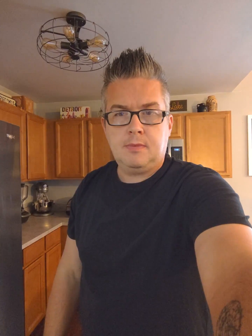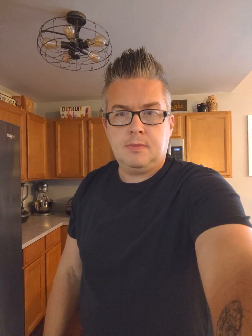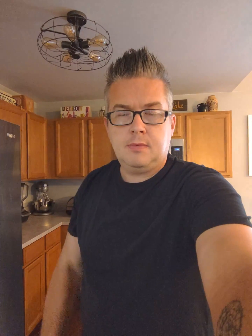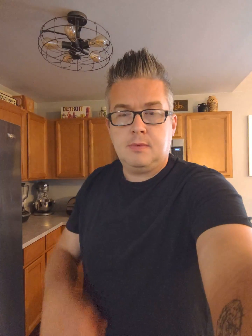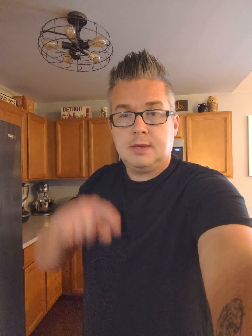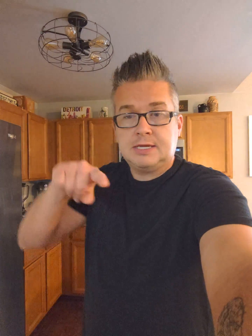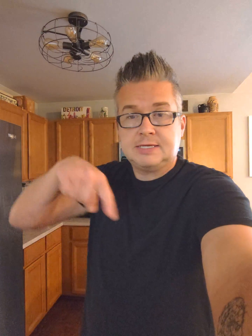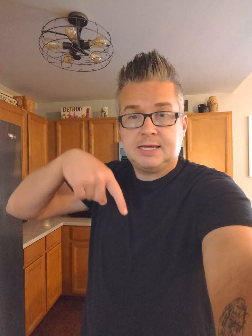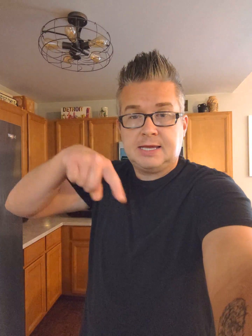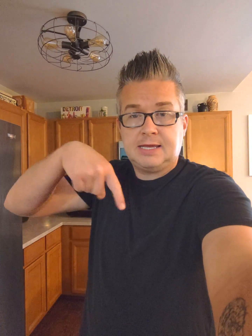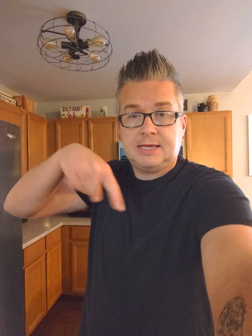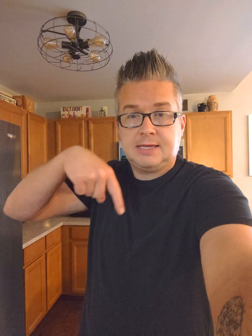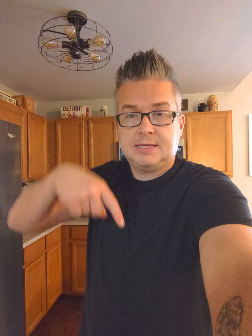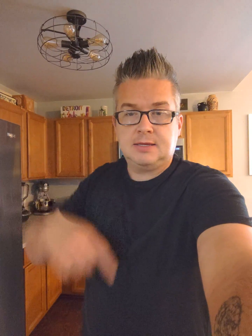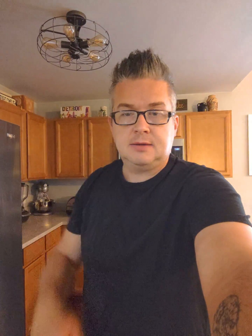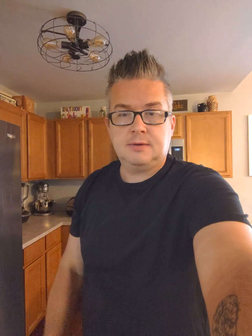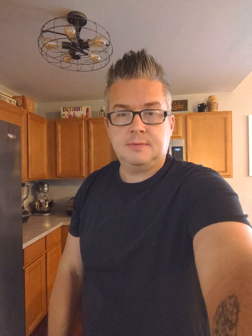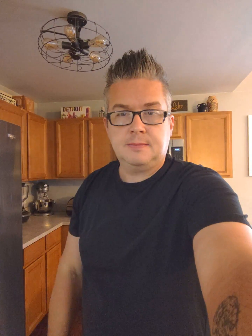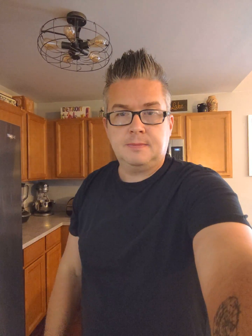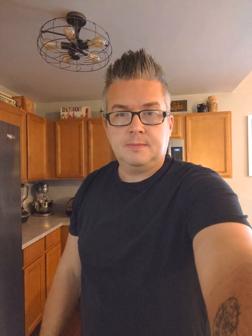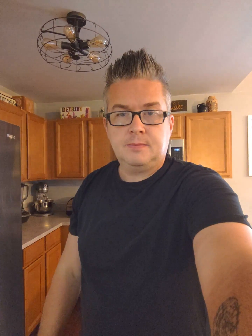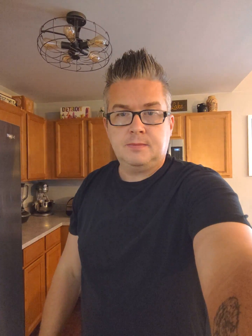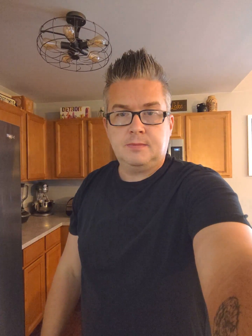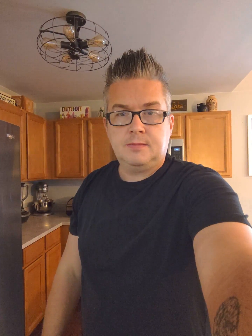flip-flop